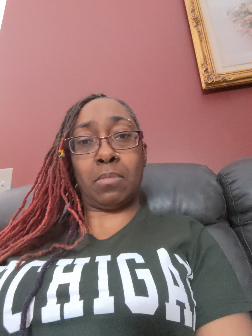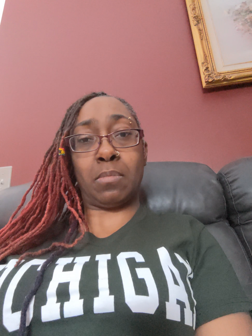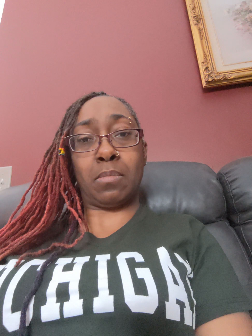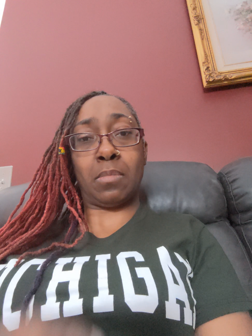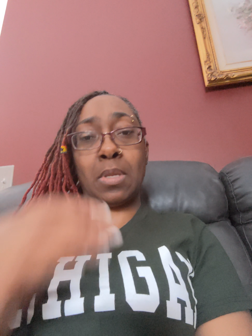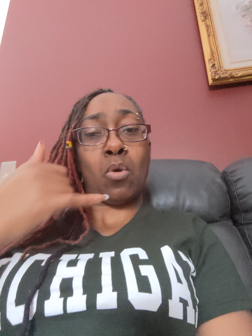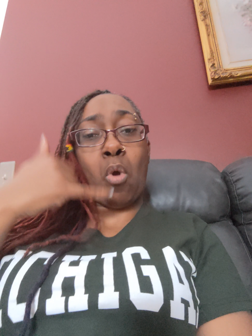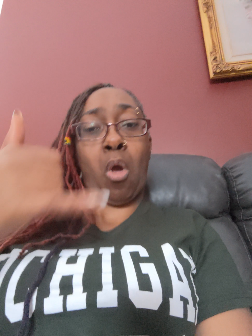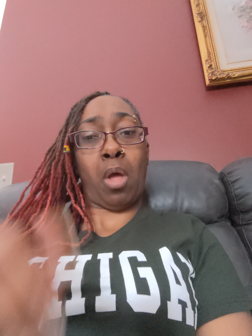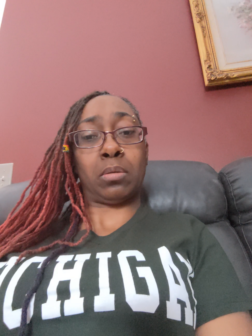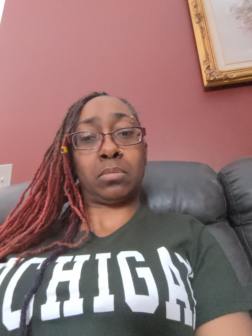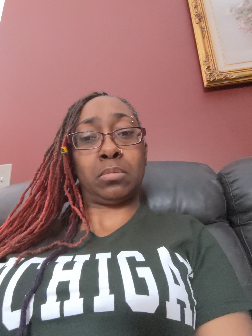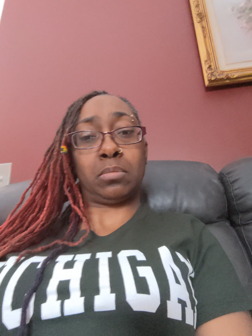call on the phone